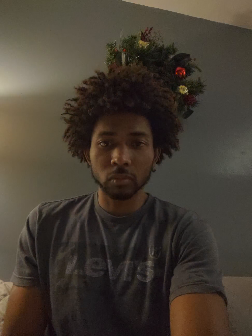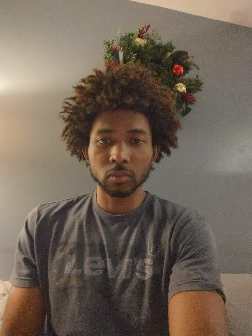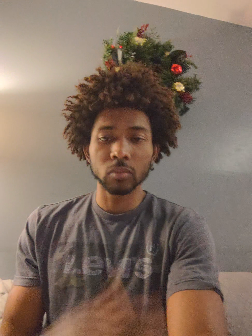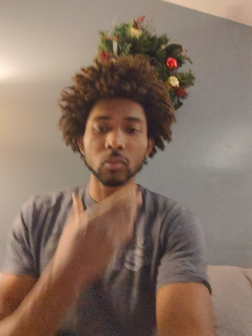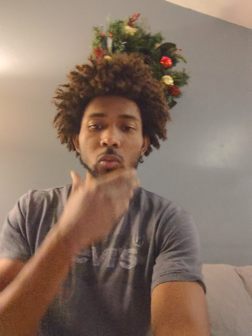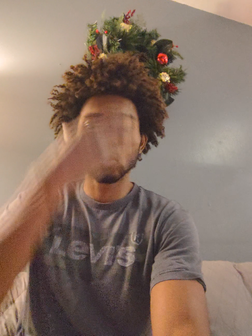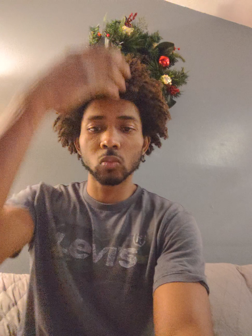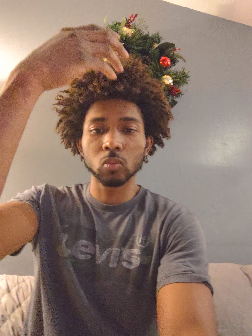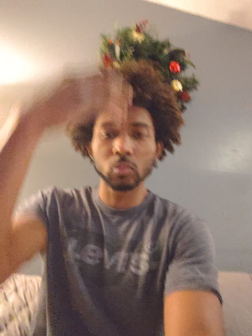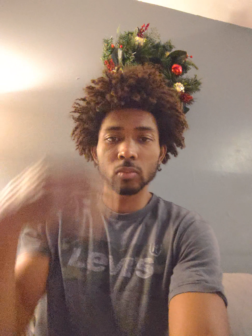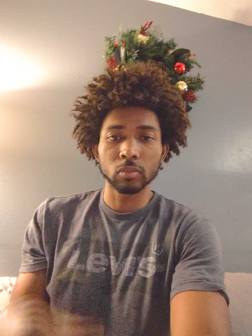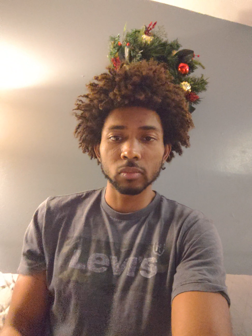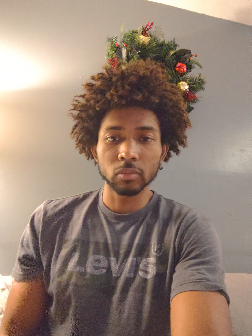giraffe